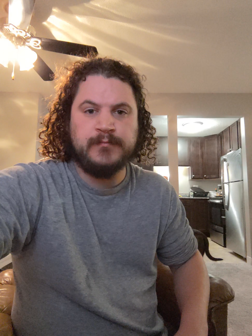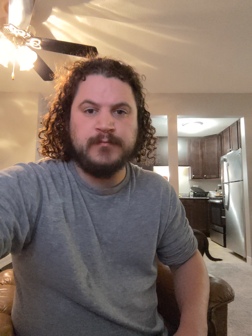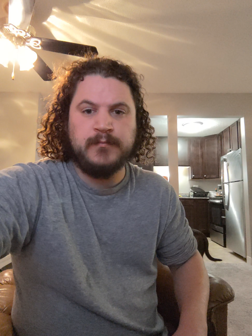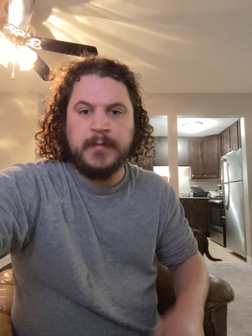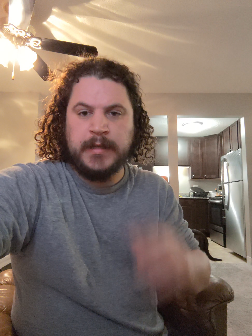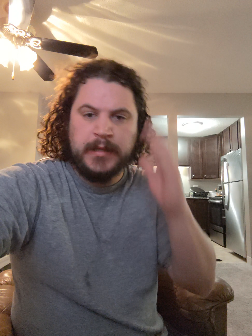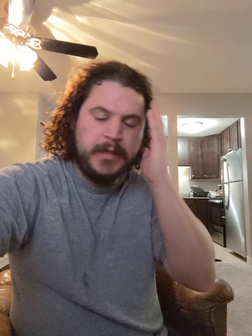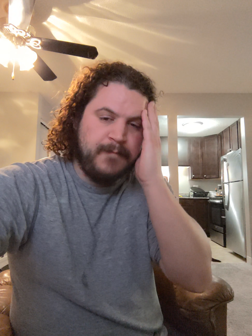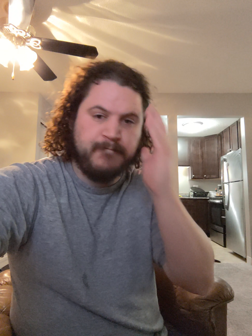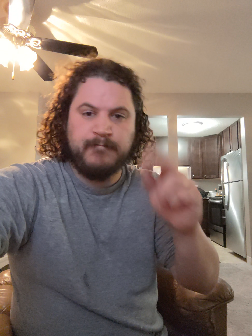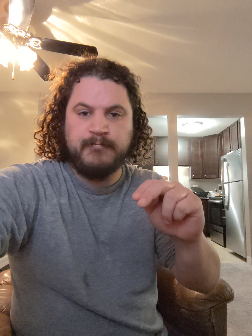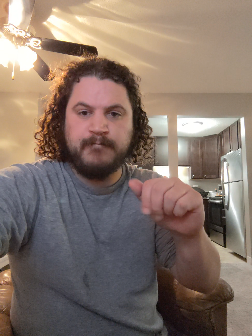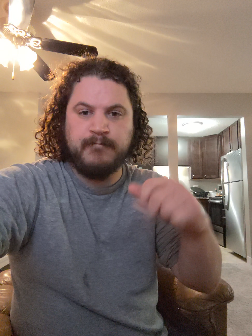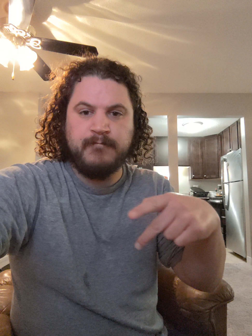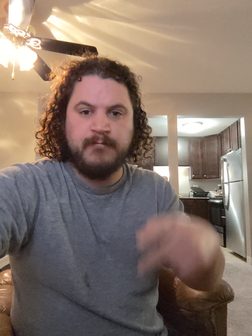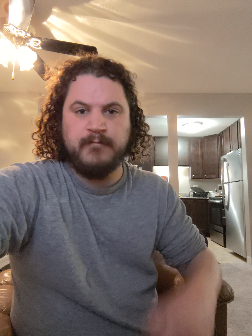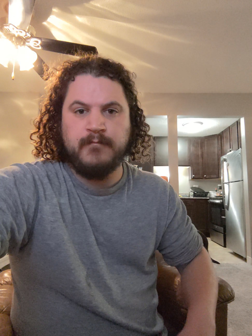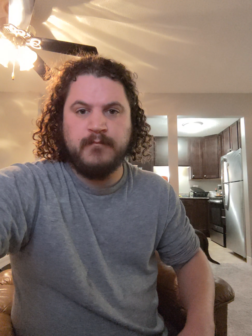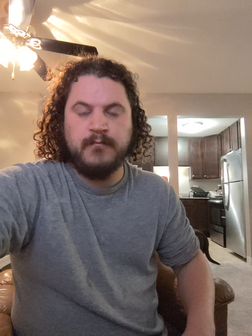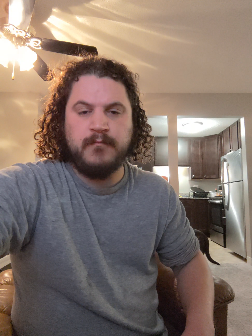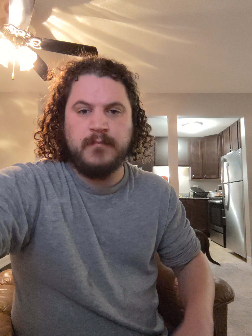nap